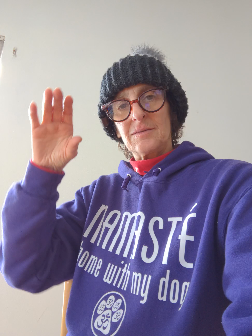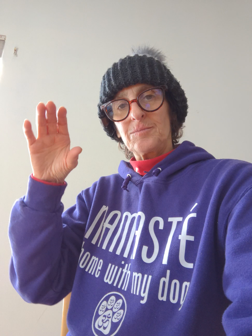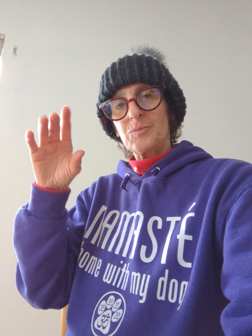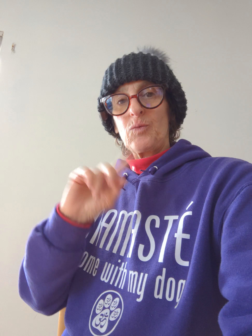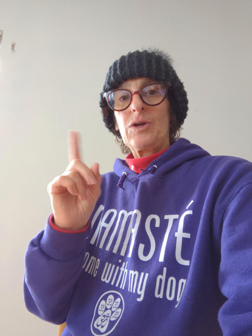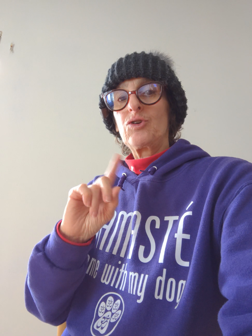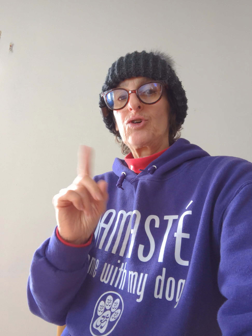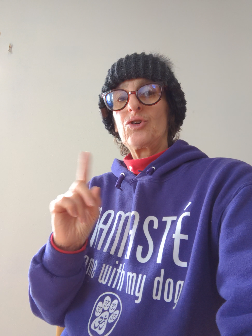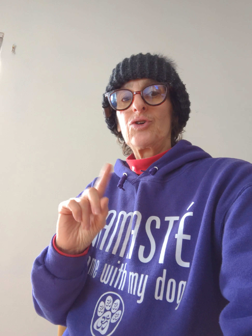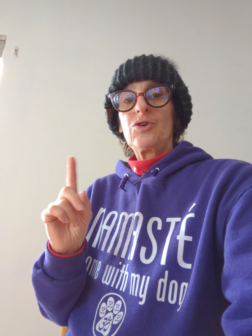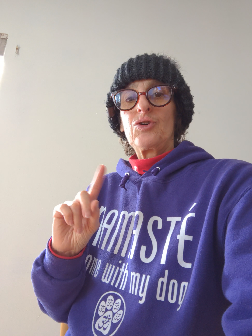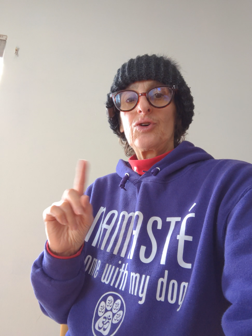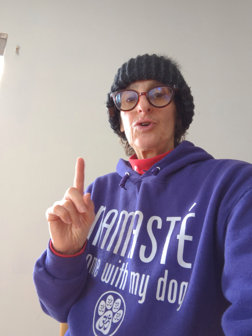where